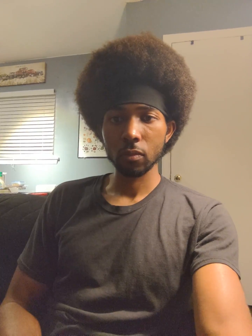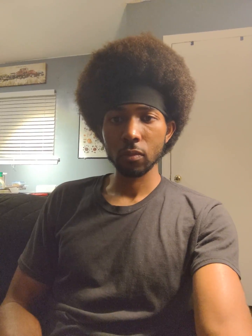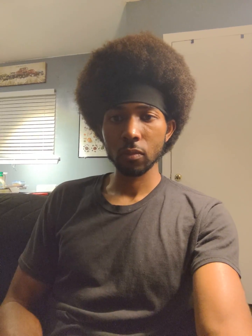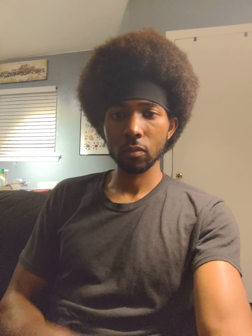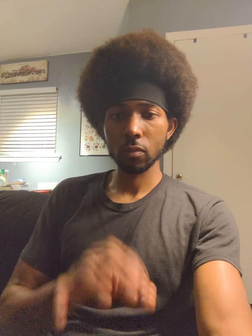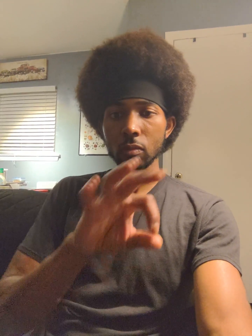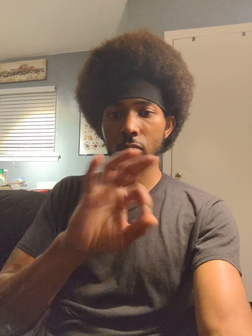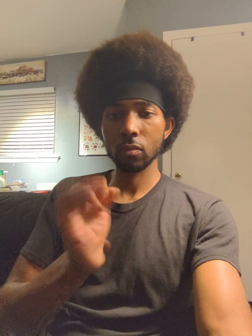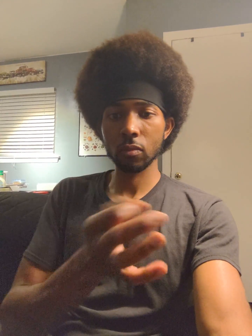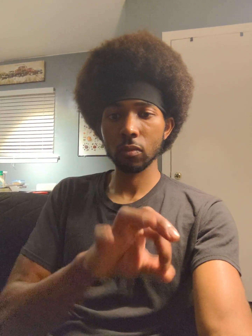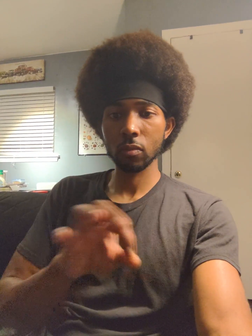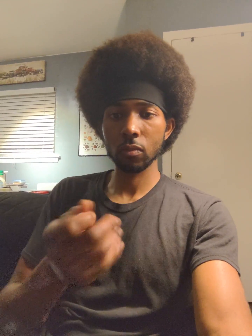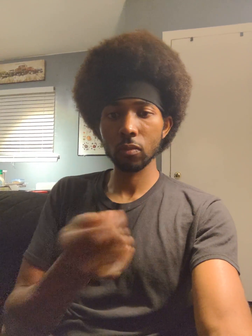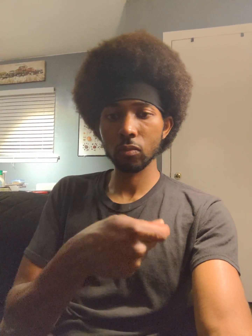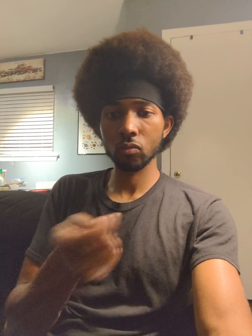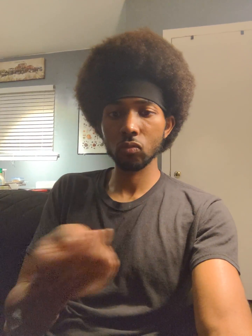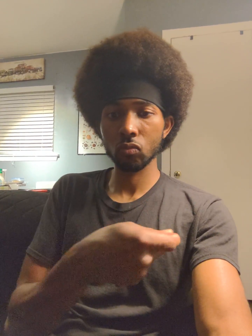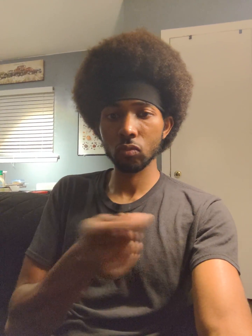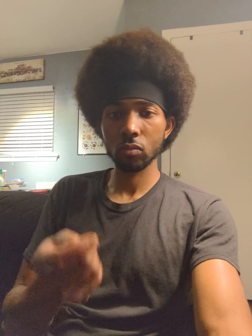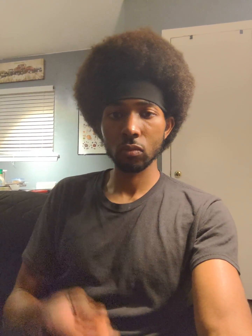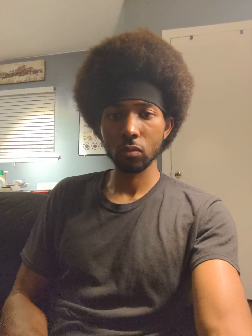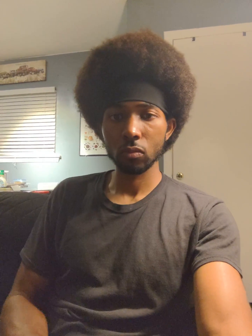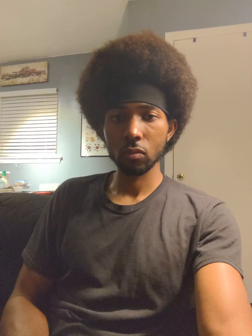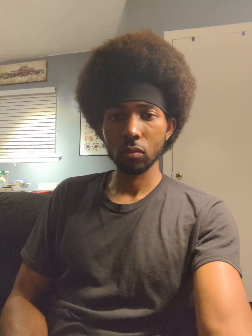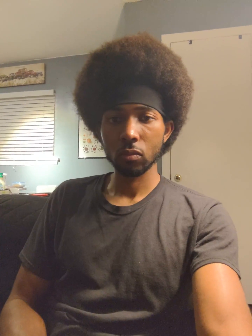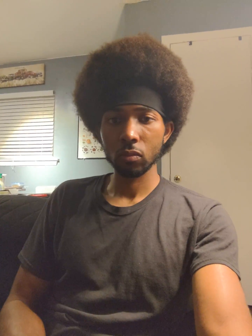hose